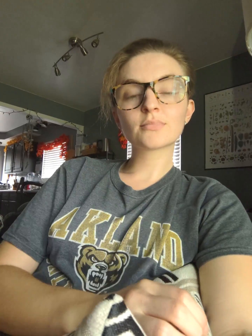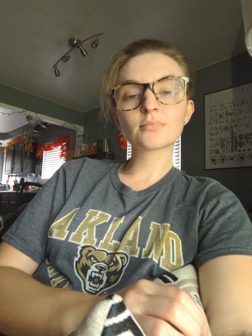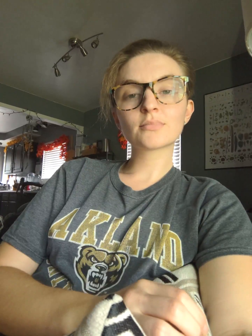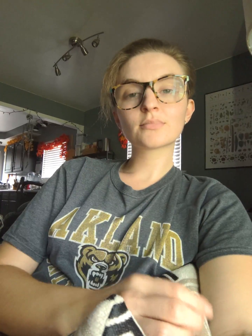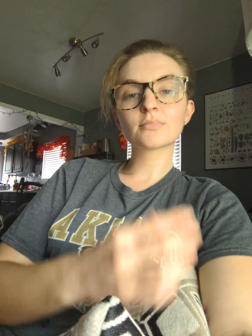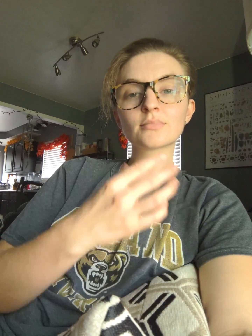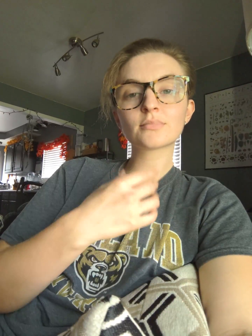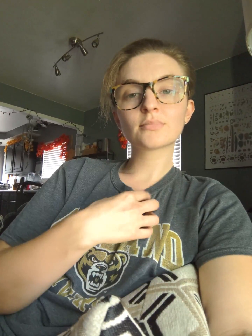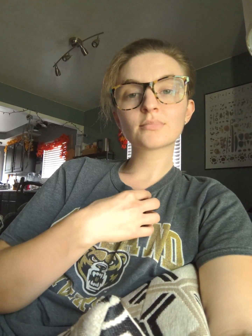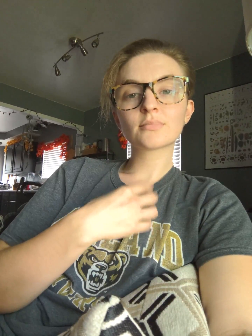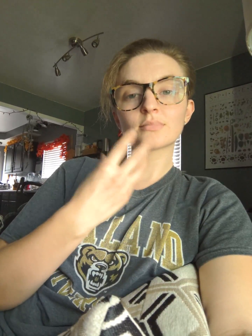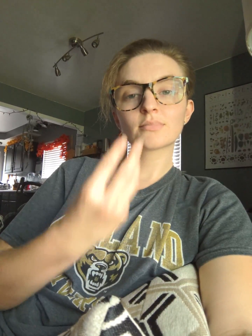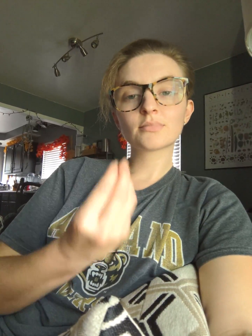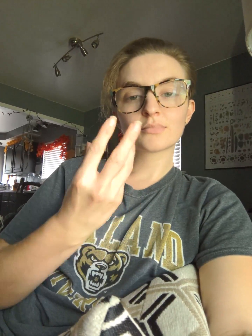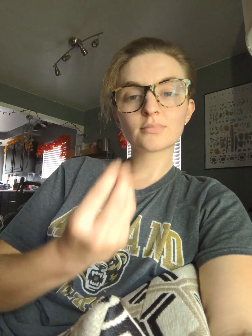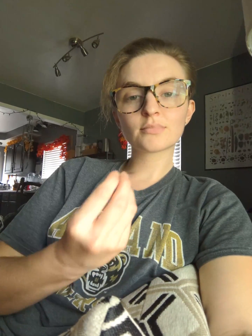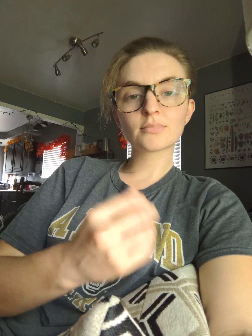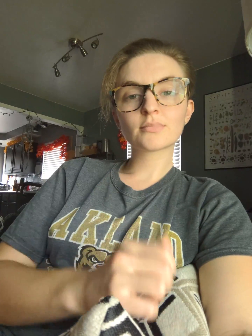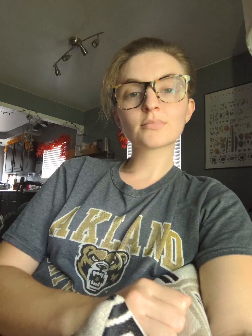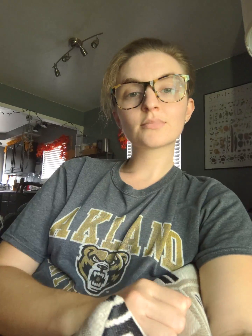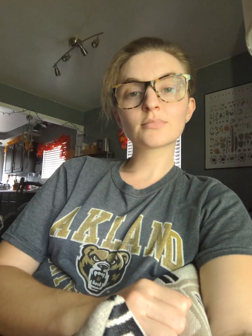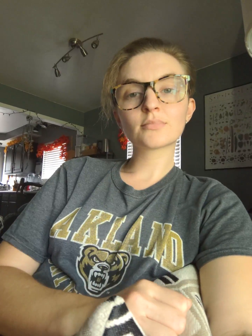gentle